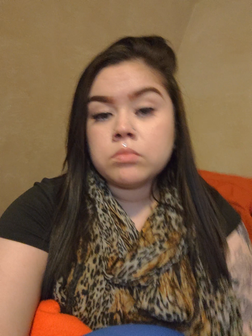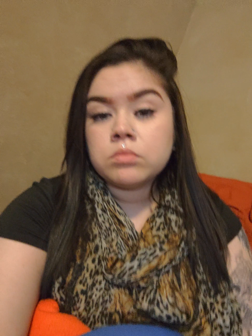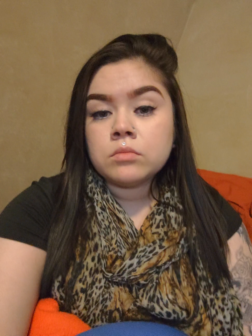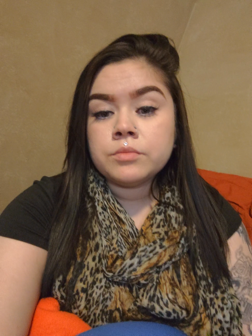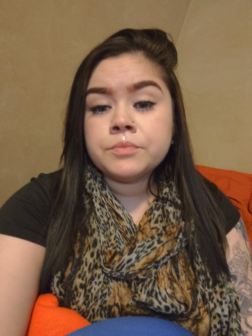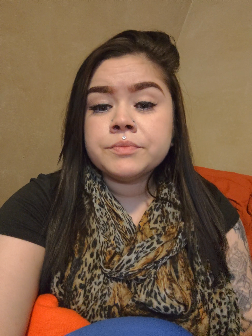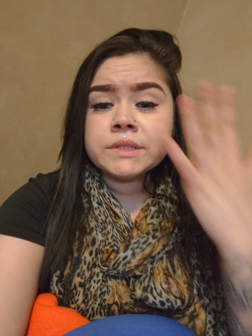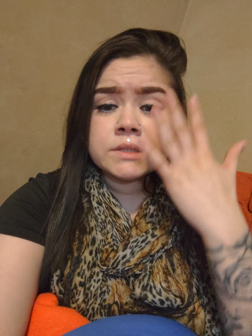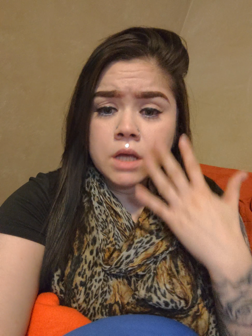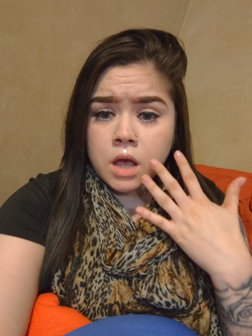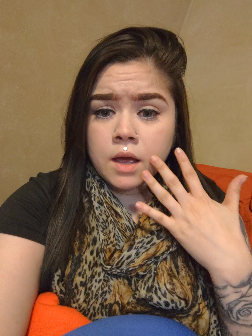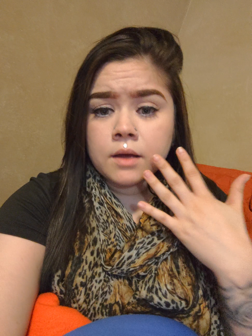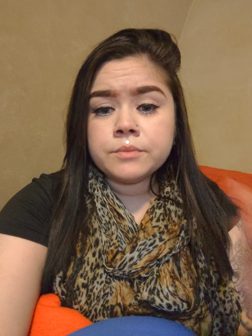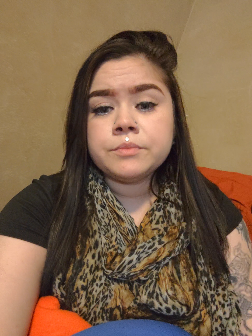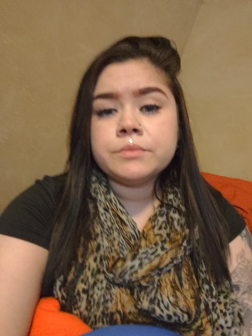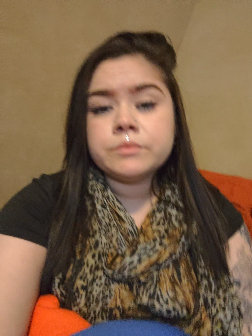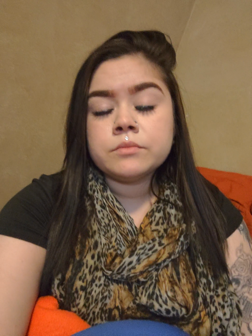sad